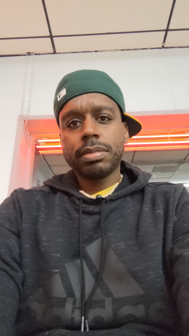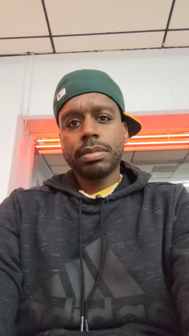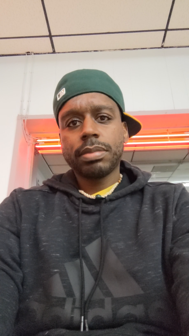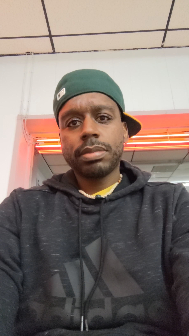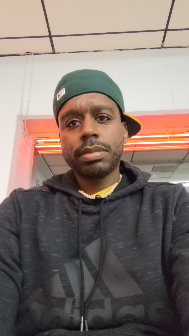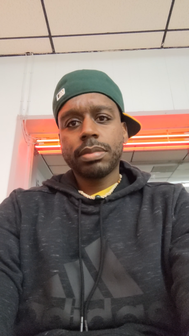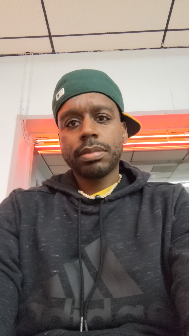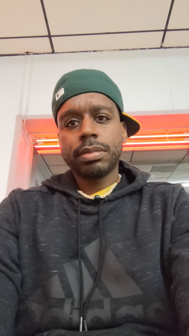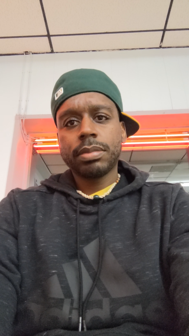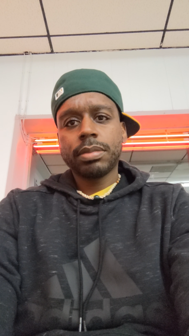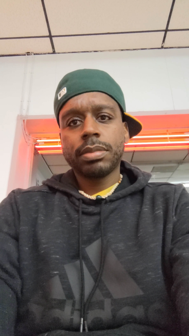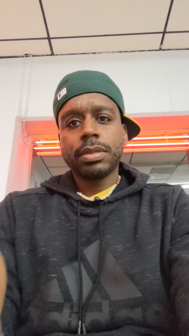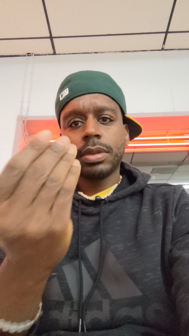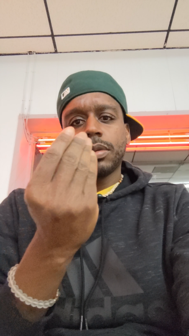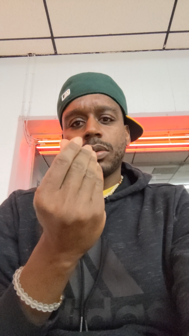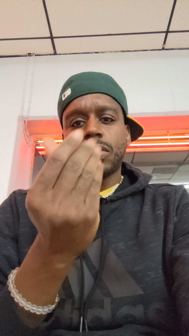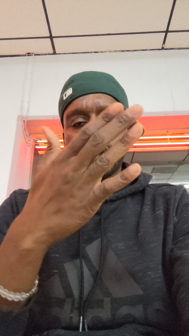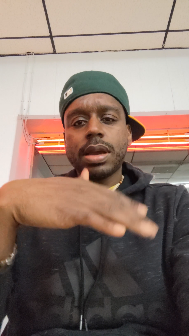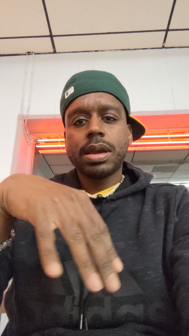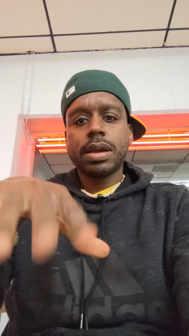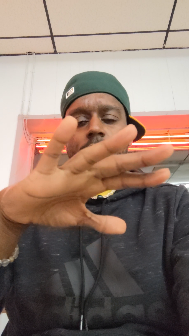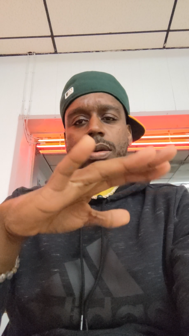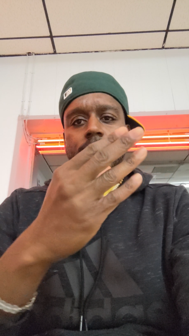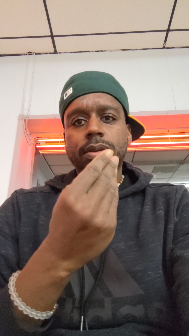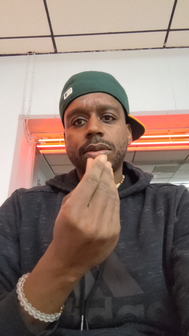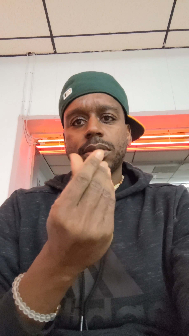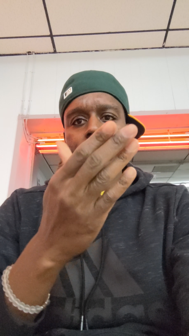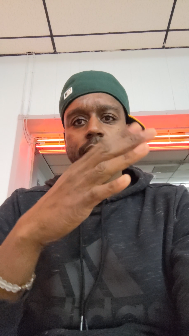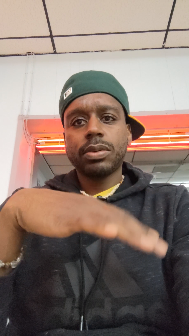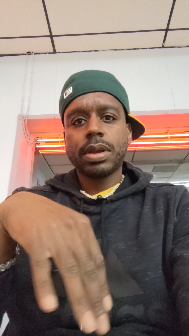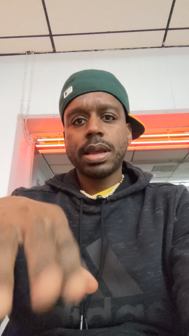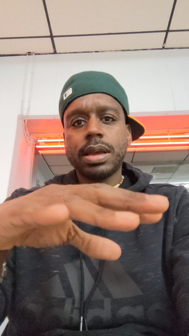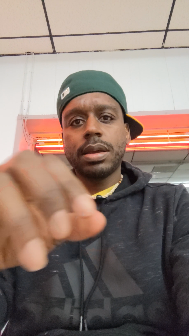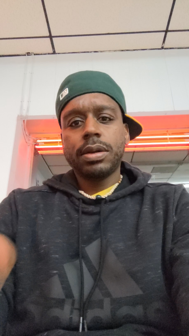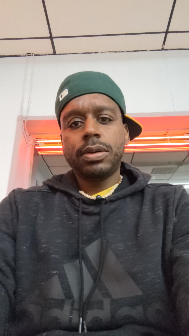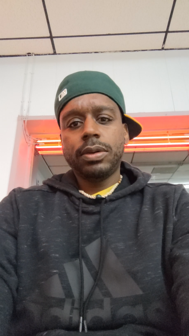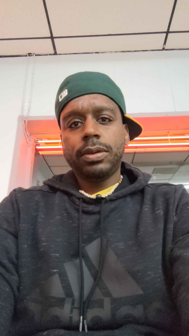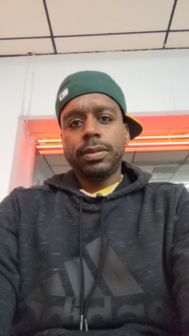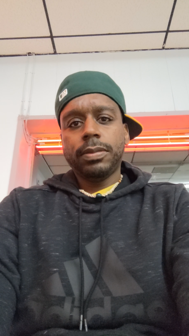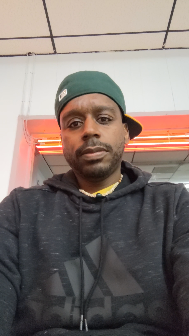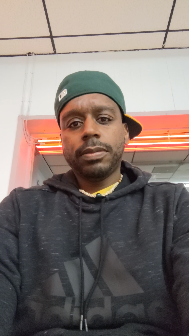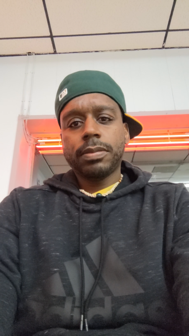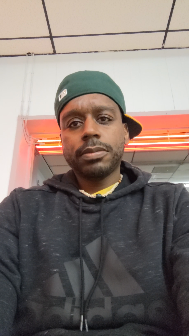garden